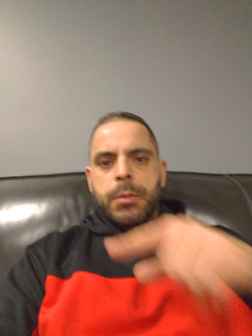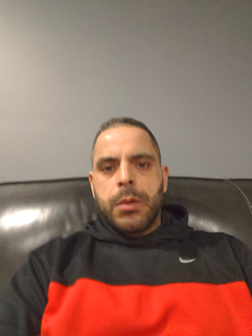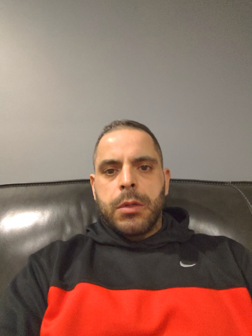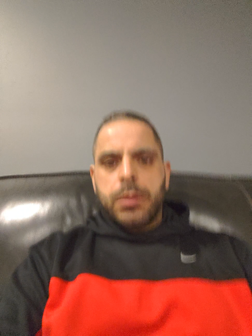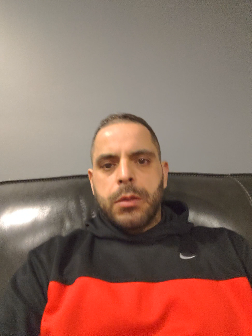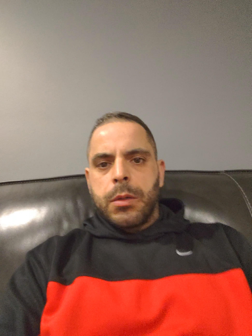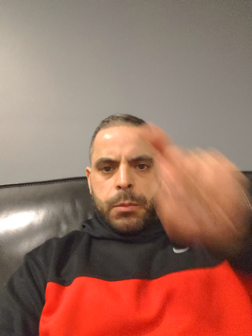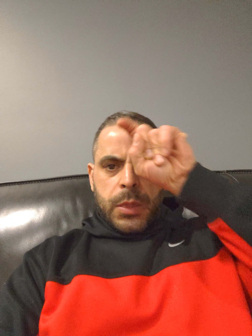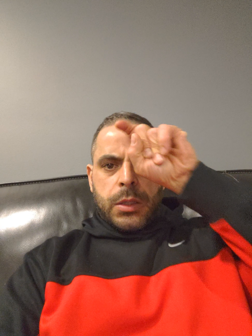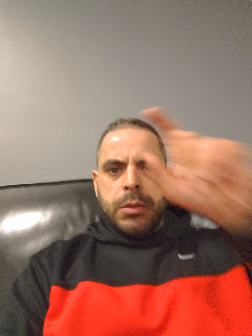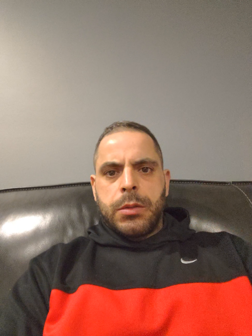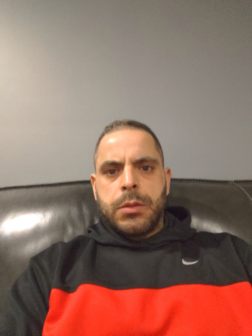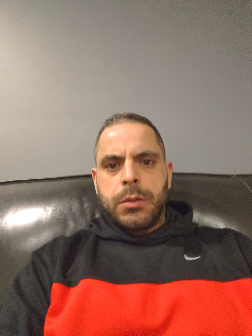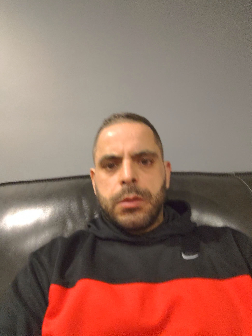puzzle